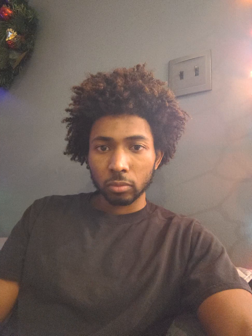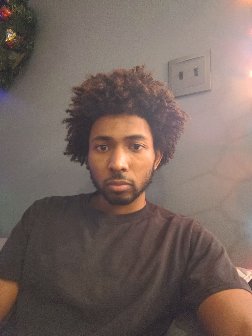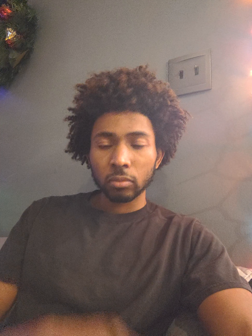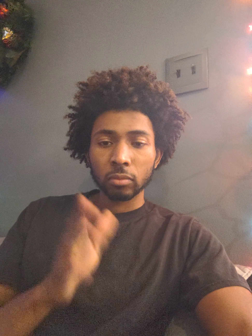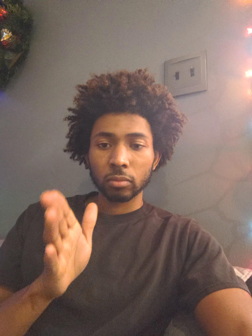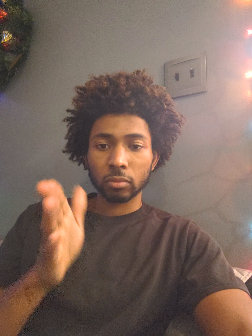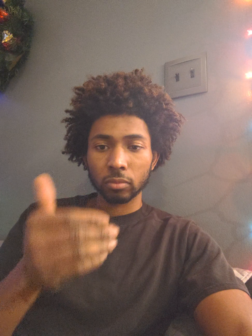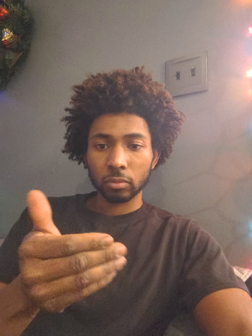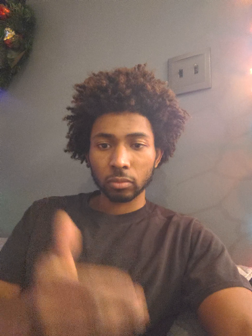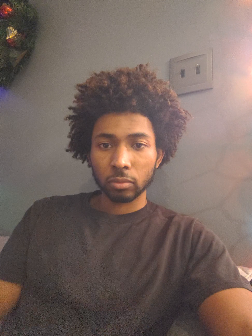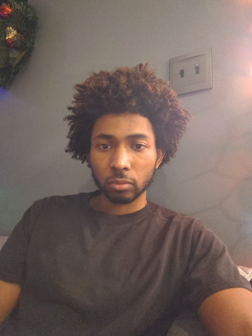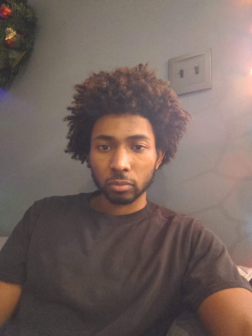room